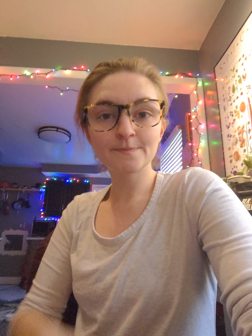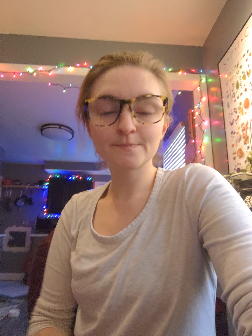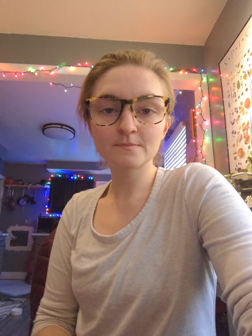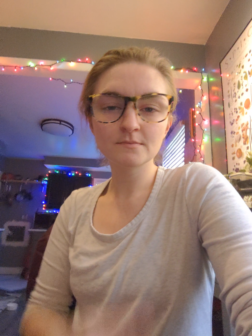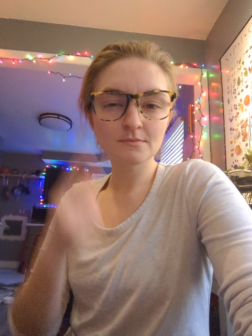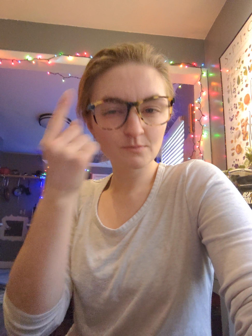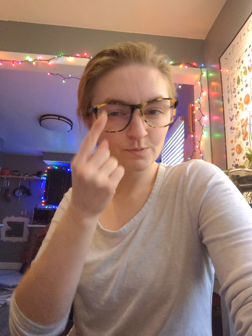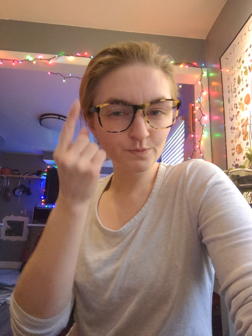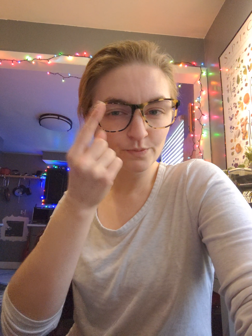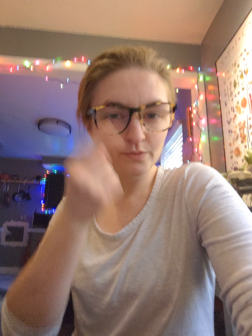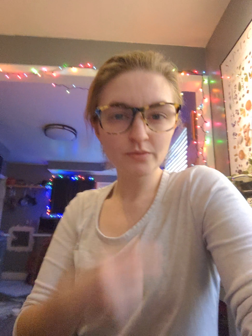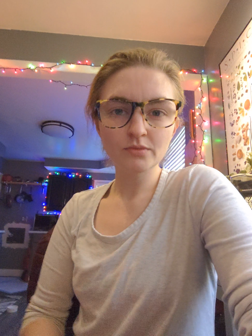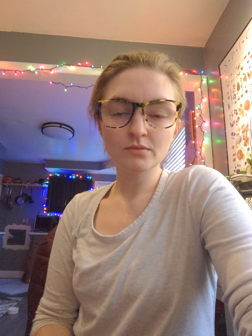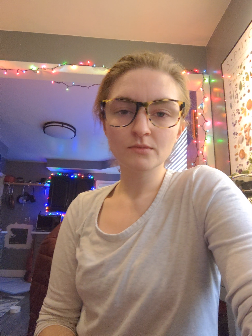think